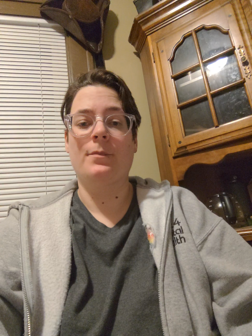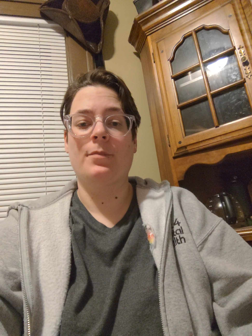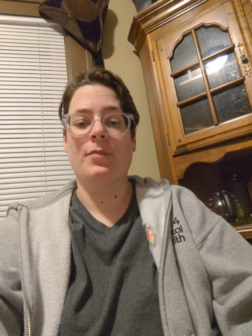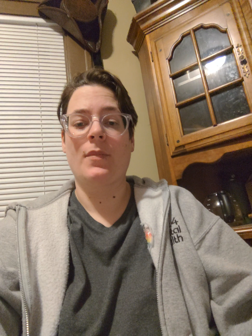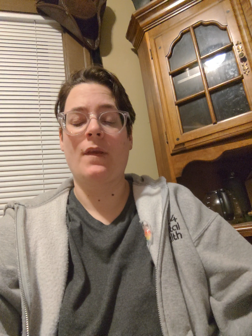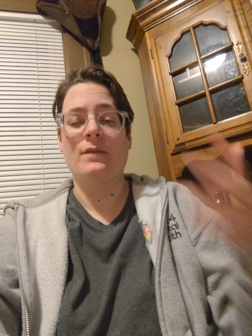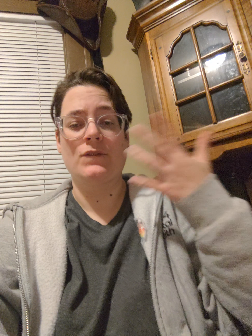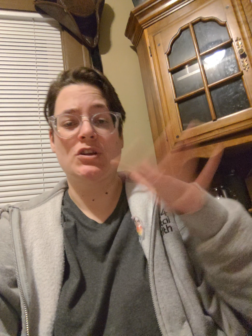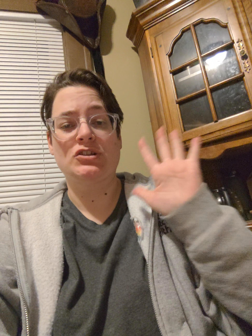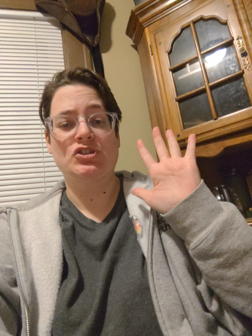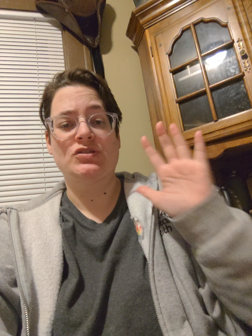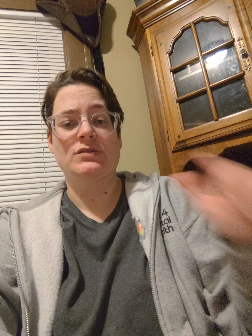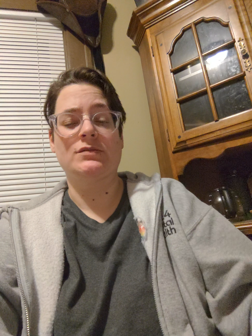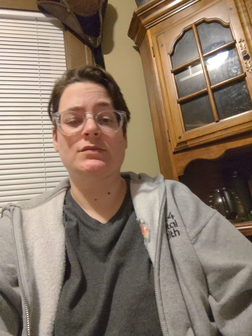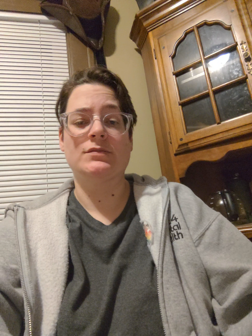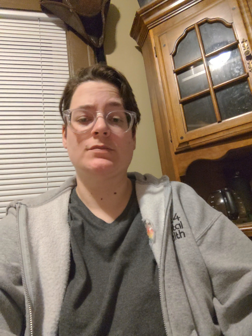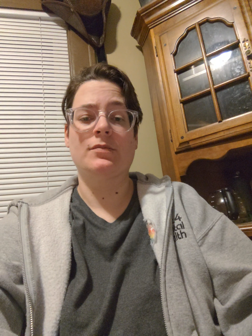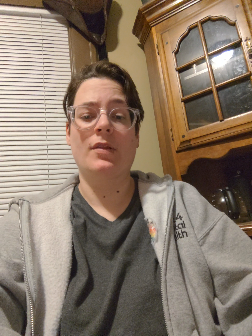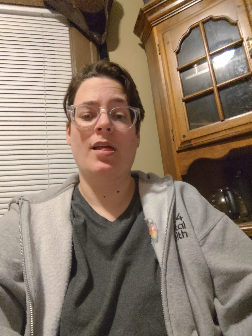finish